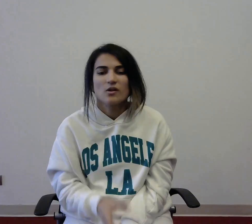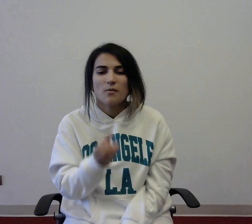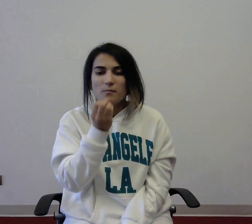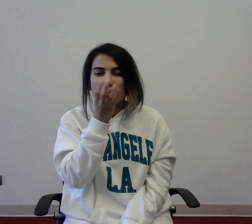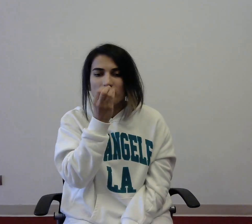bakı